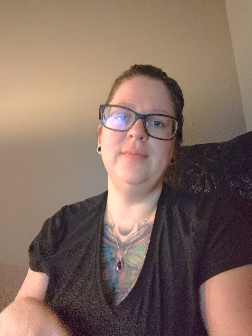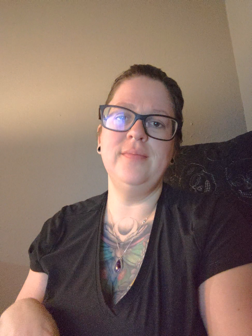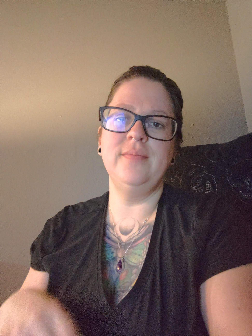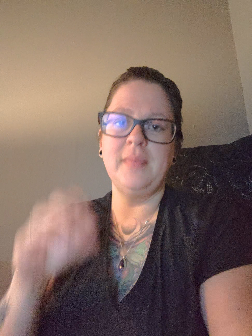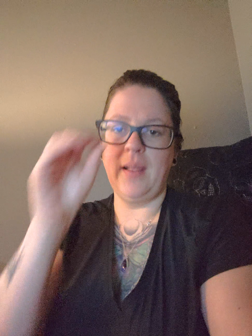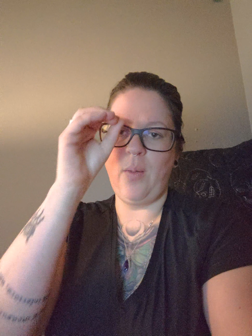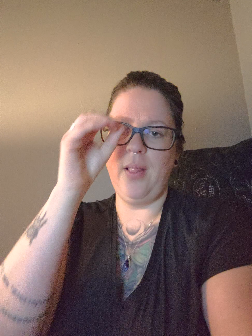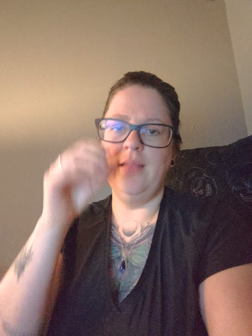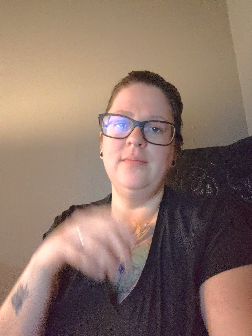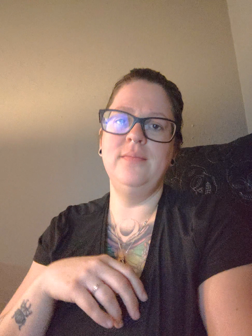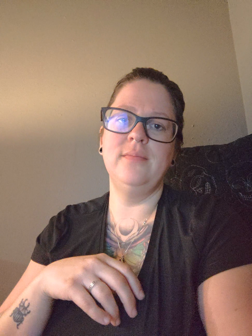owl